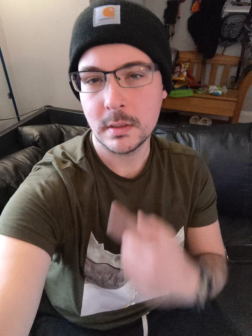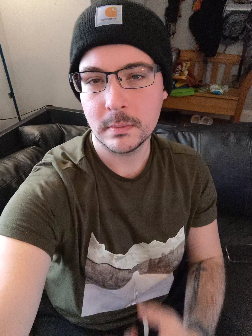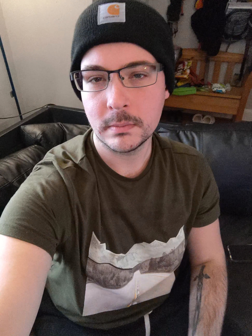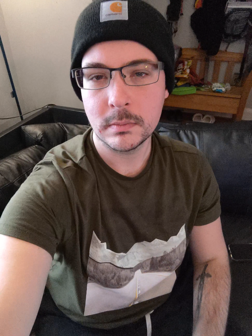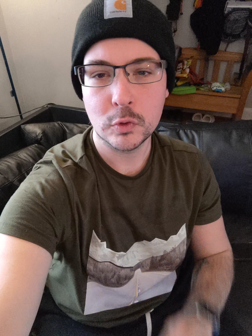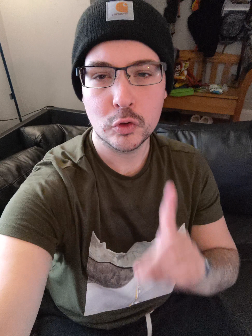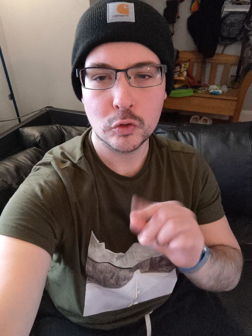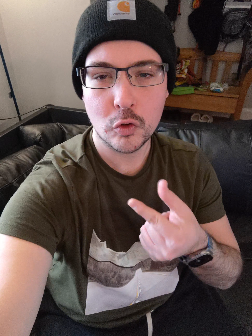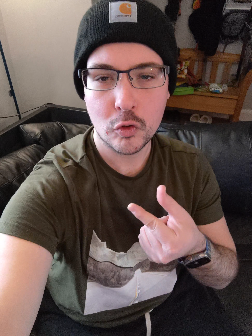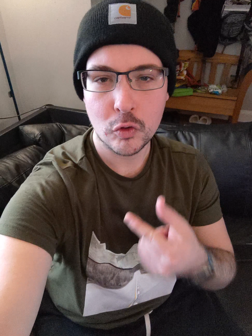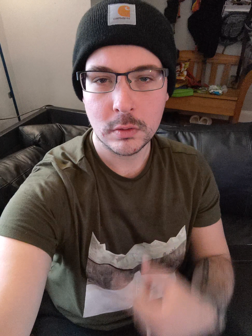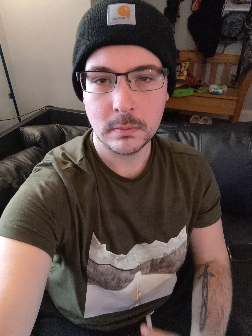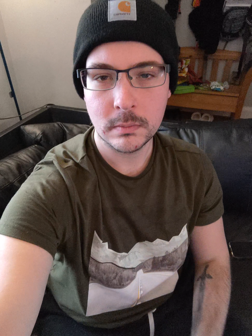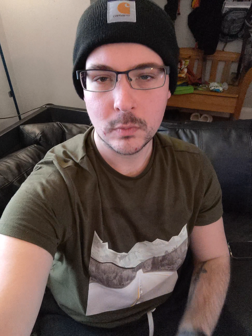dog